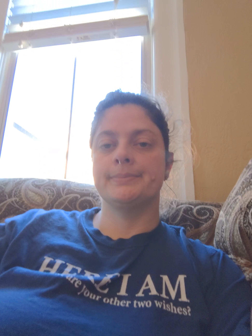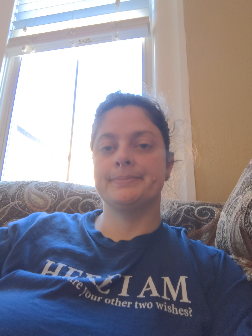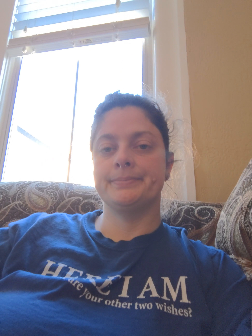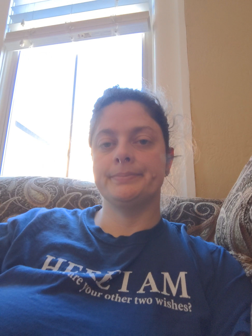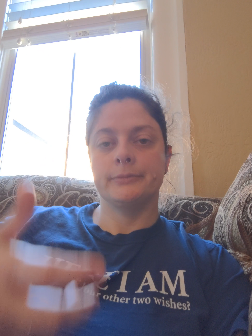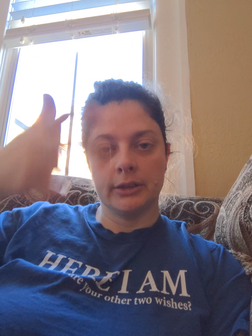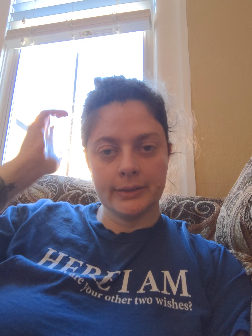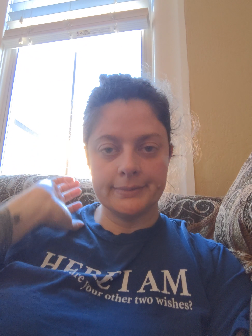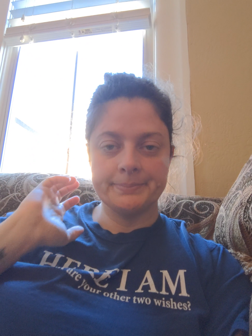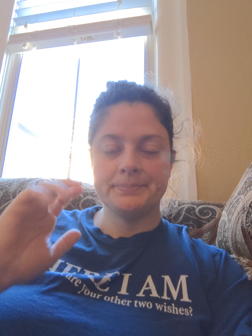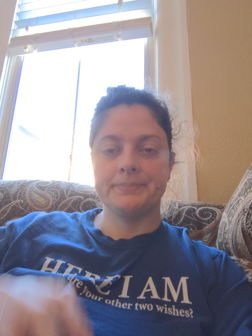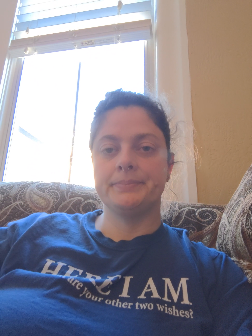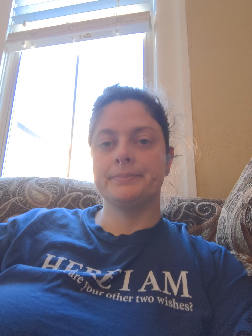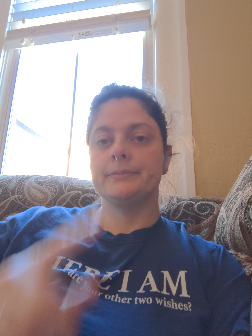lion